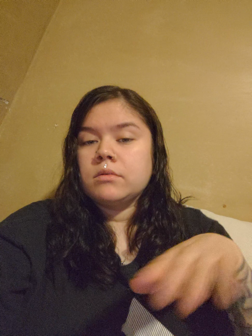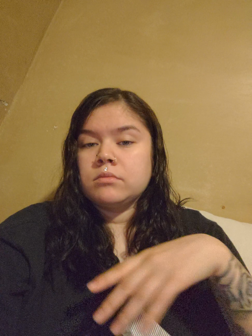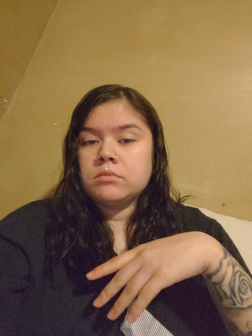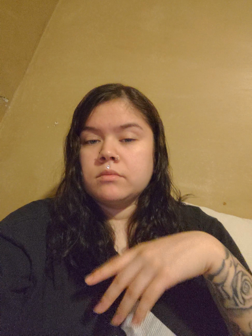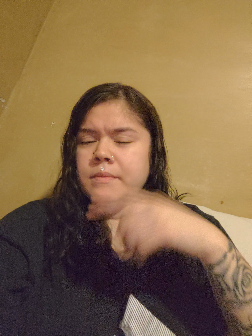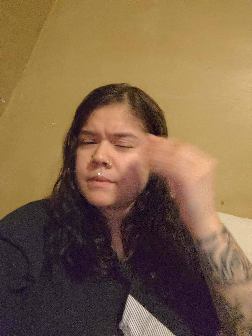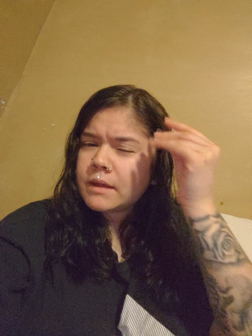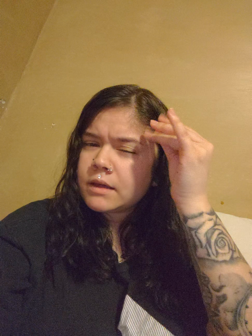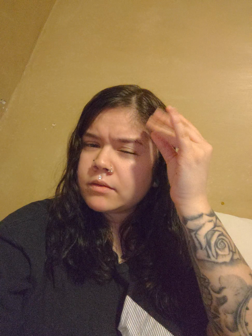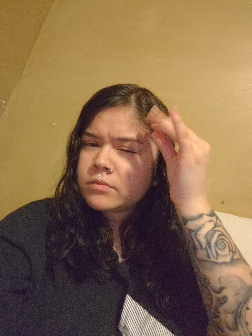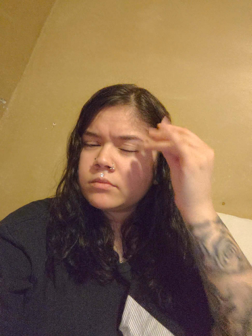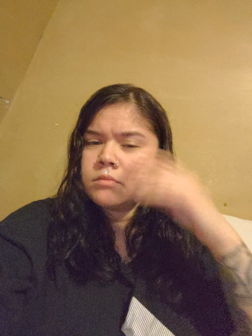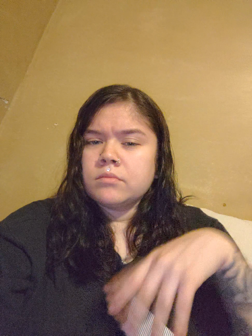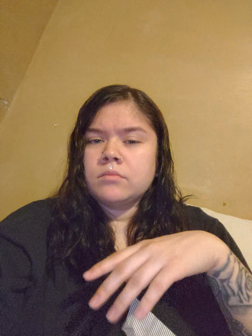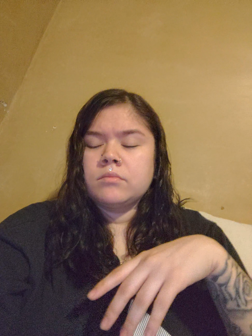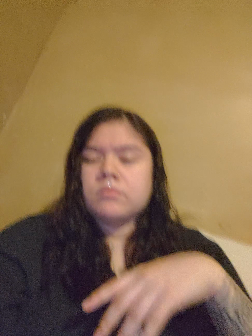think